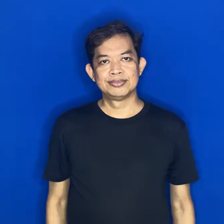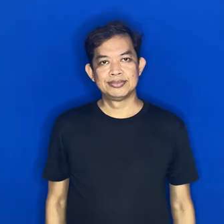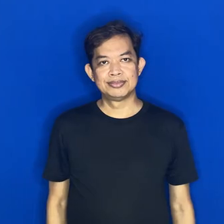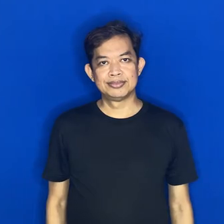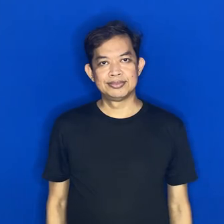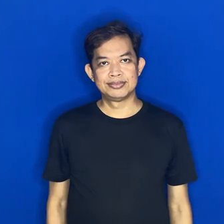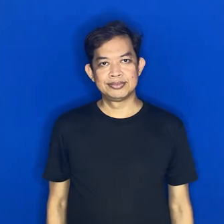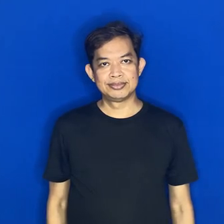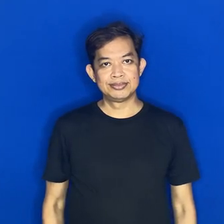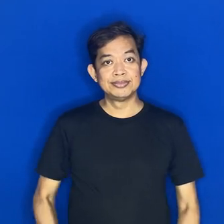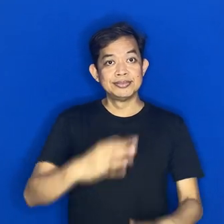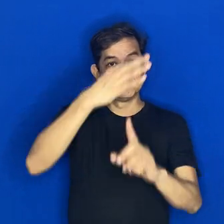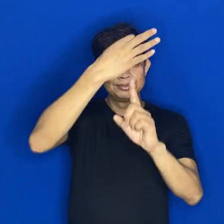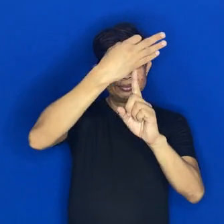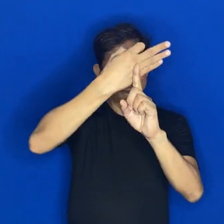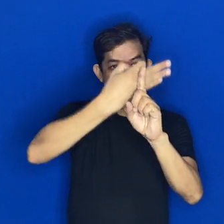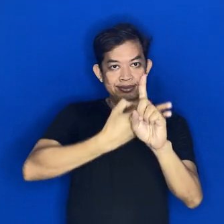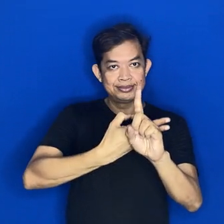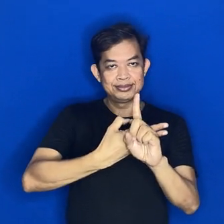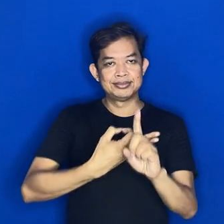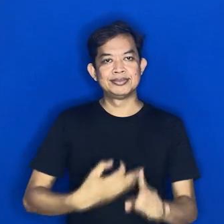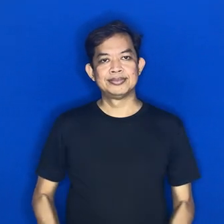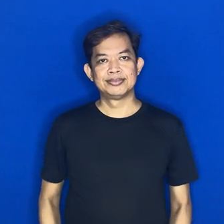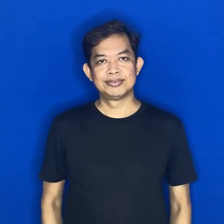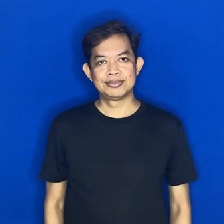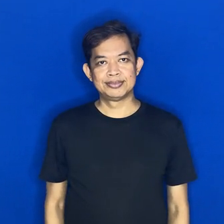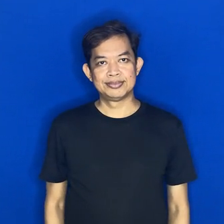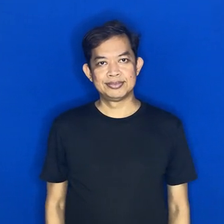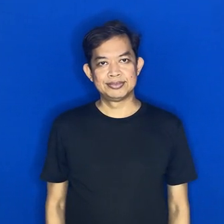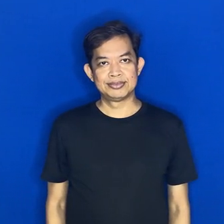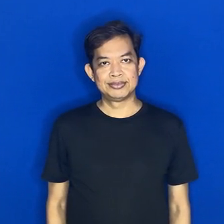february